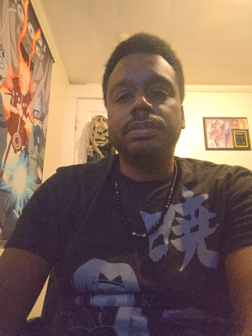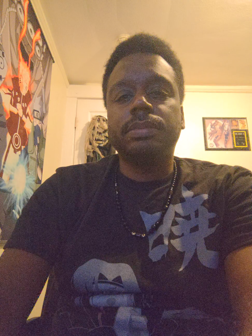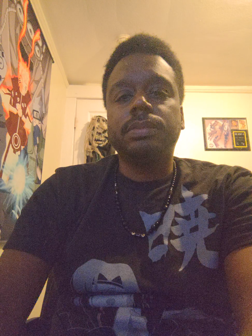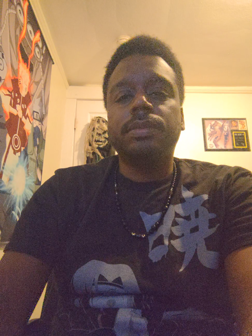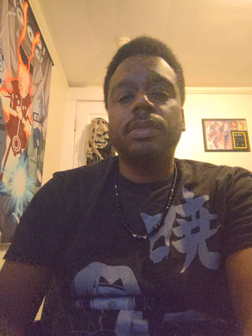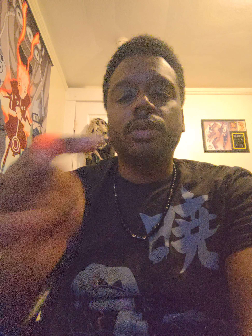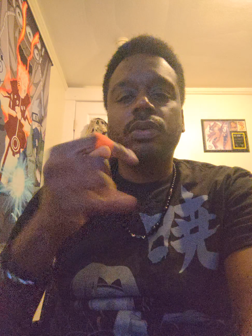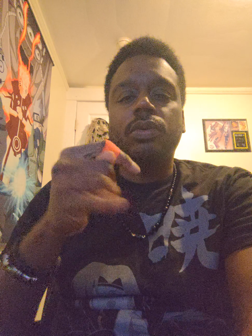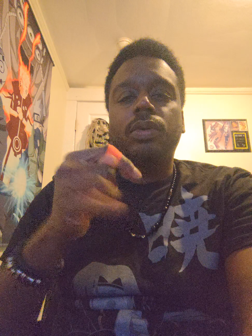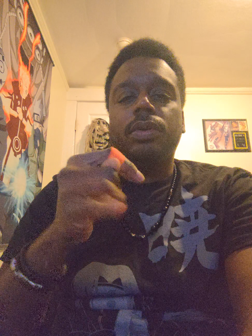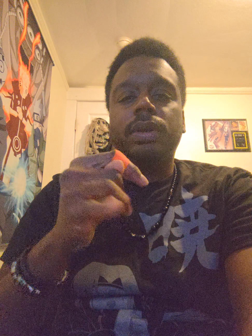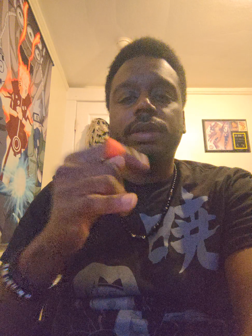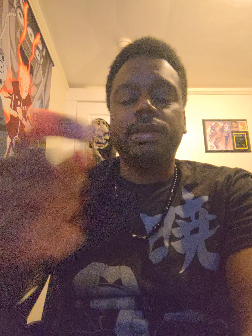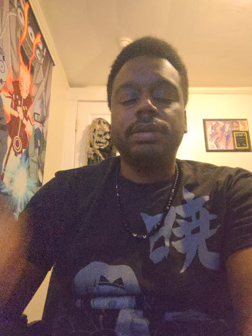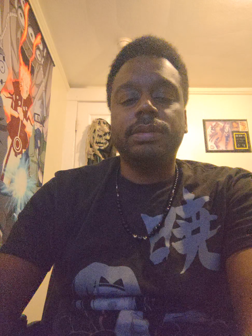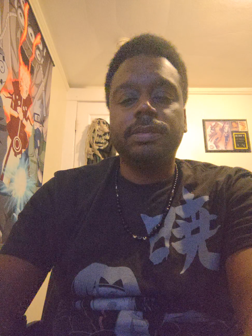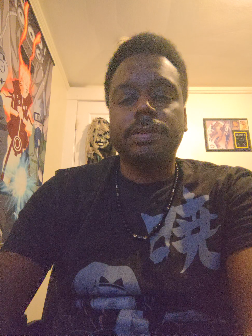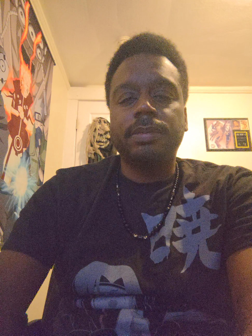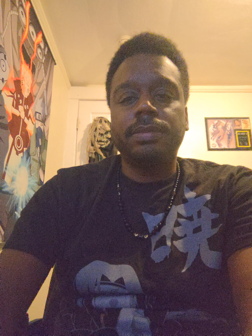toy